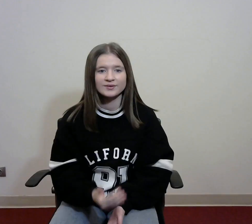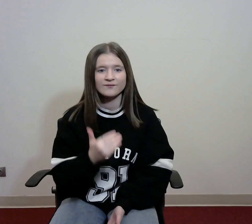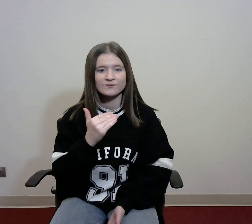siz